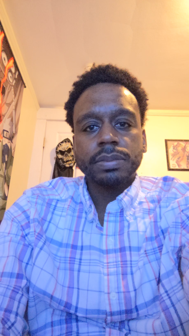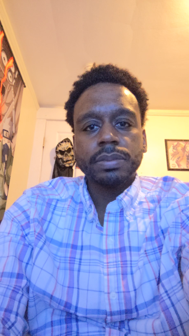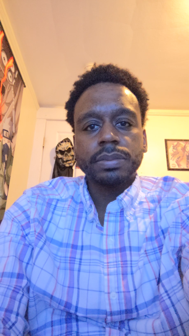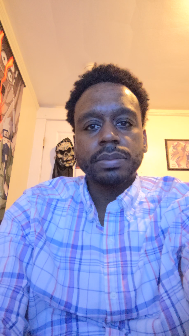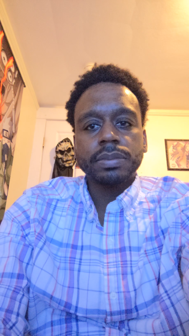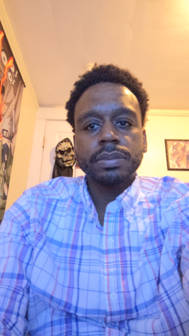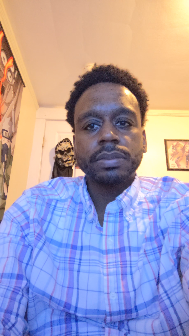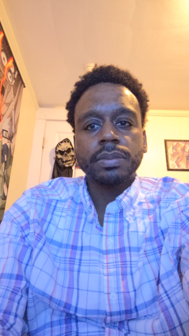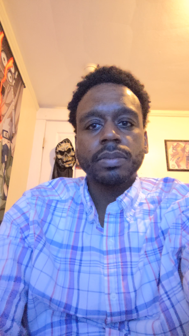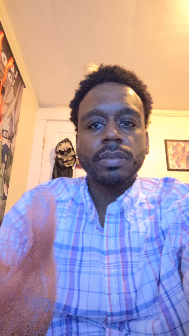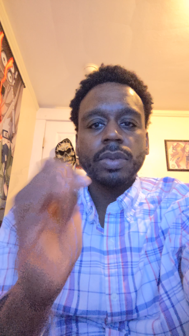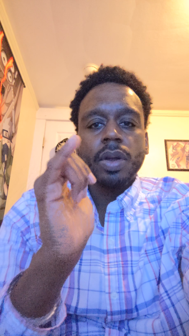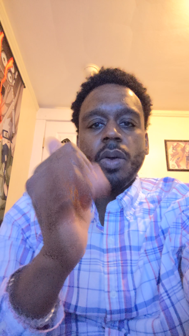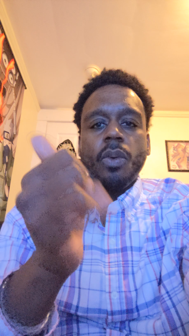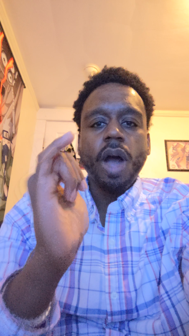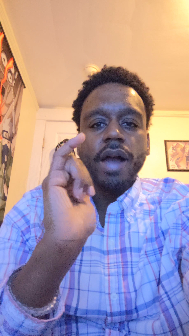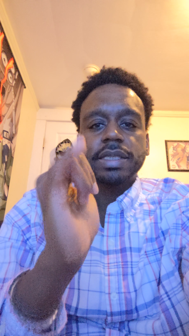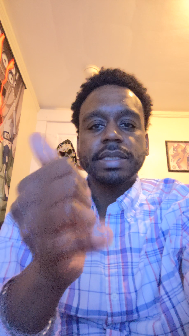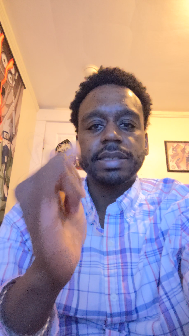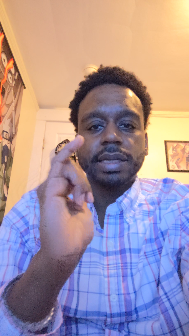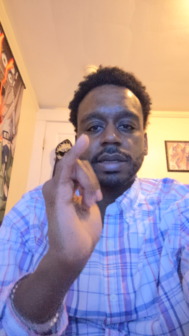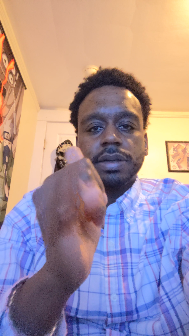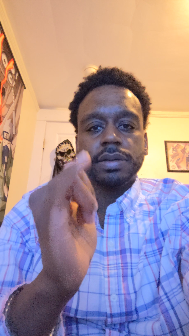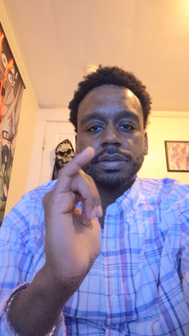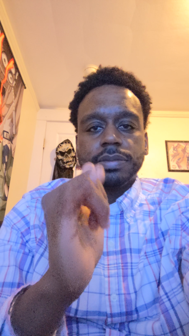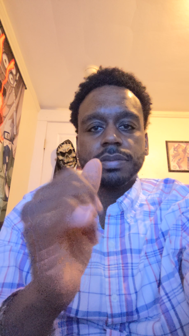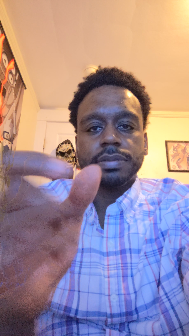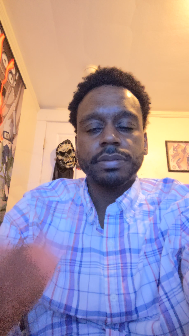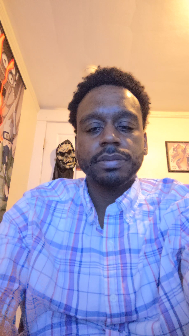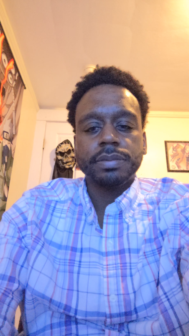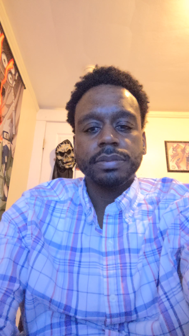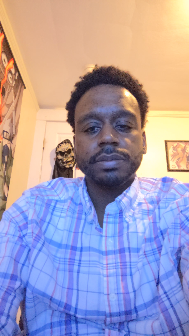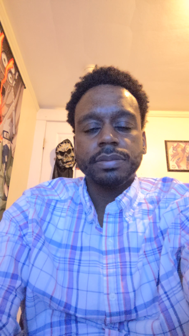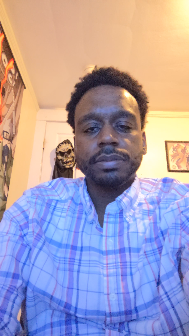rocking chair